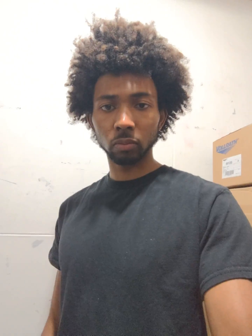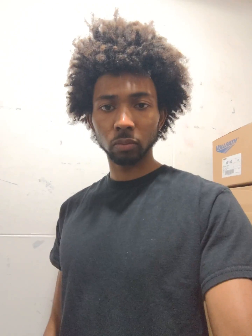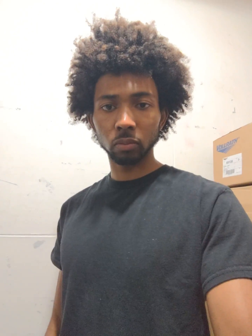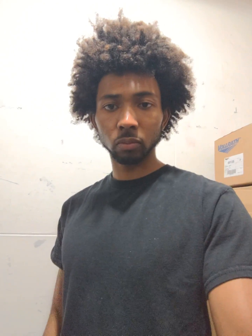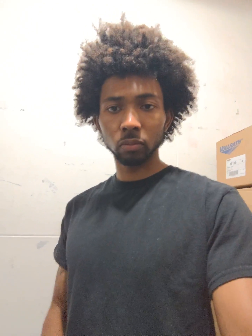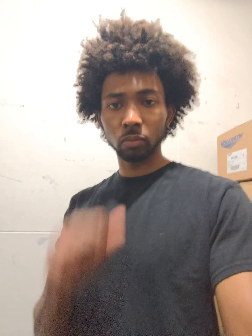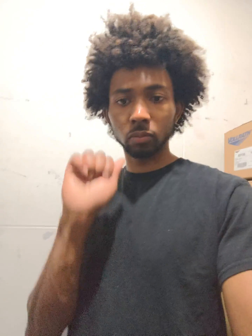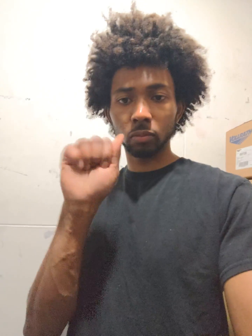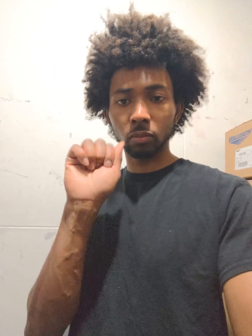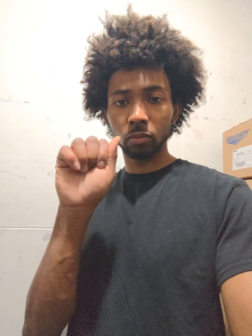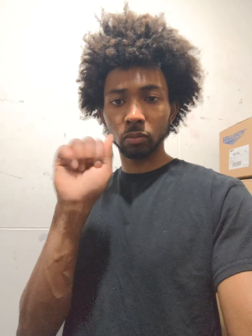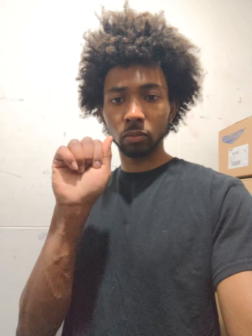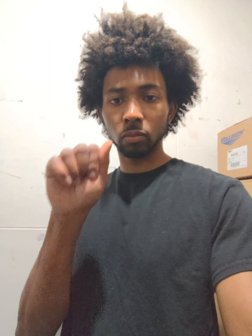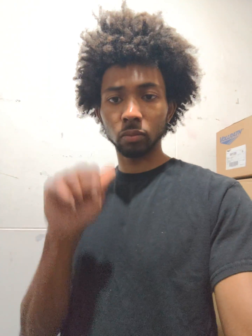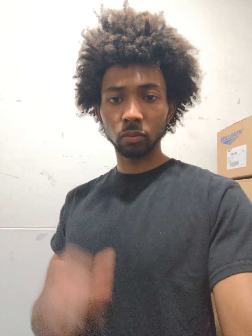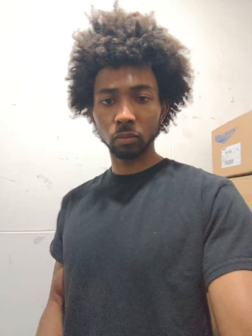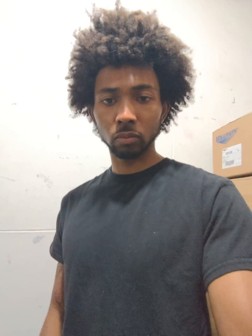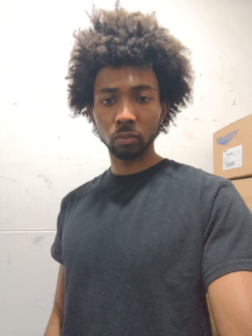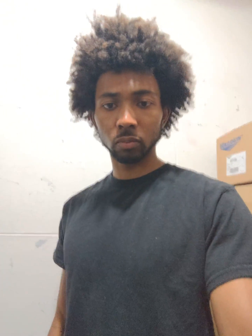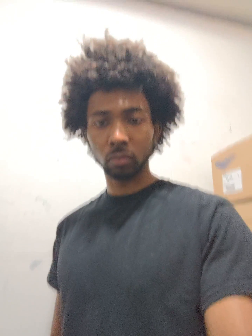knock